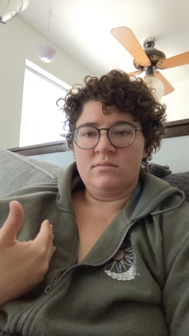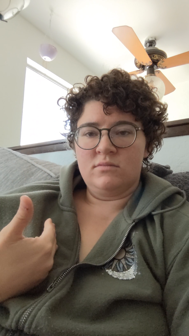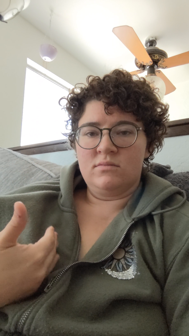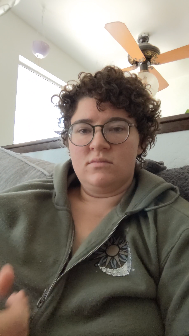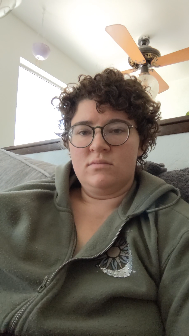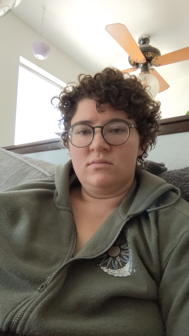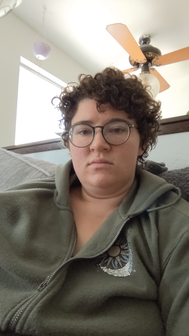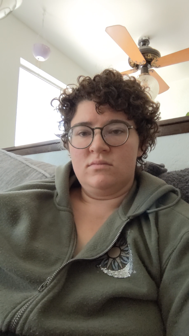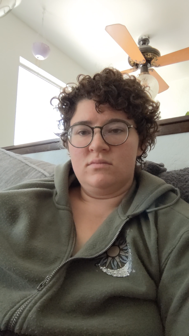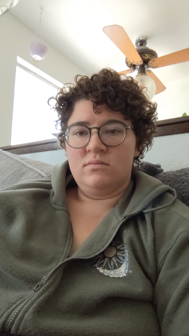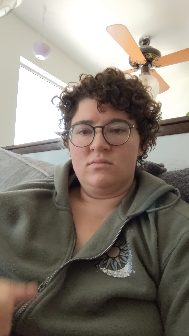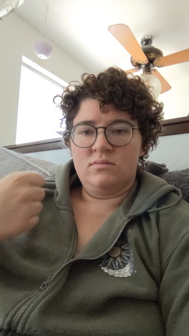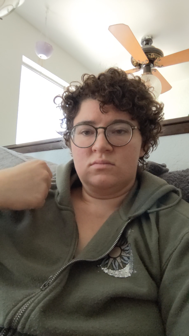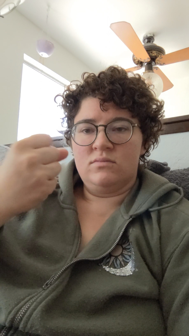drive